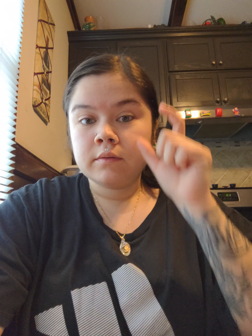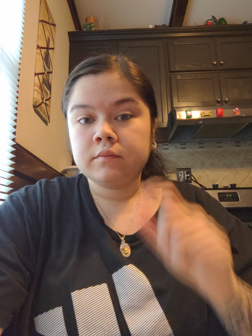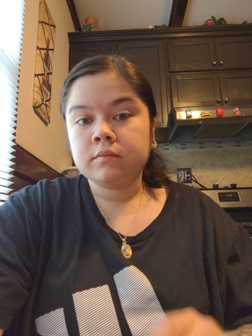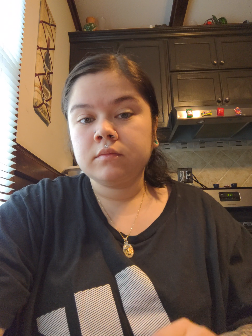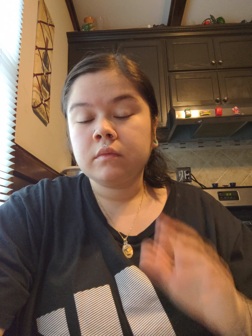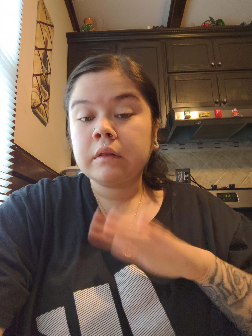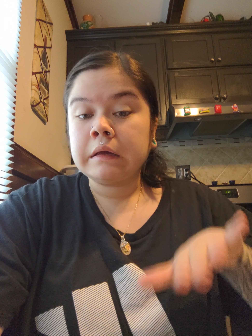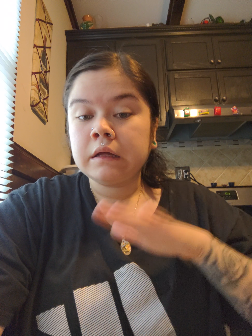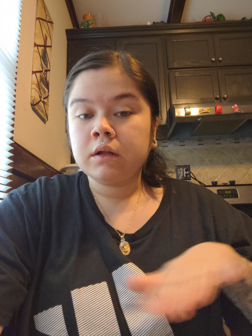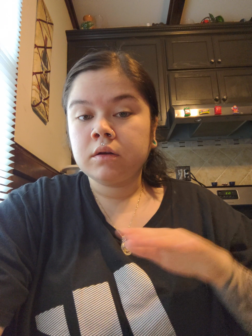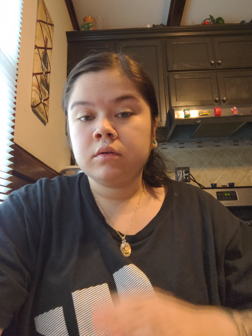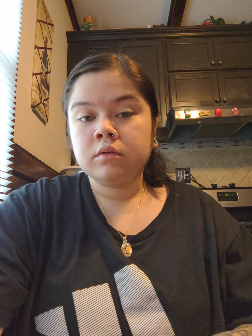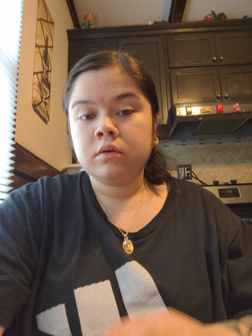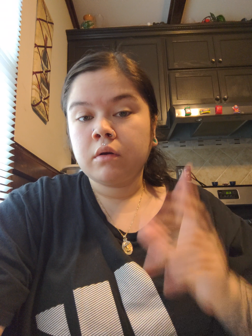clean